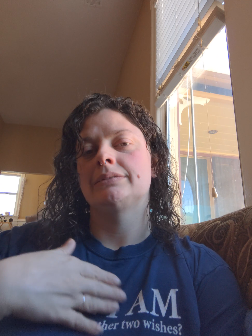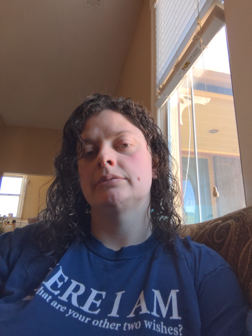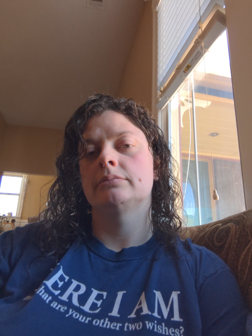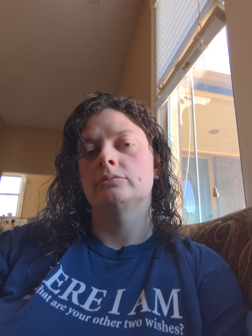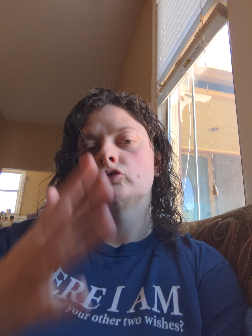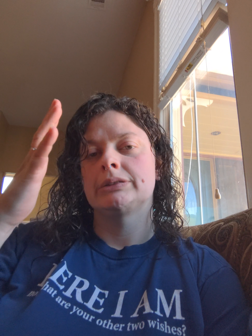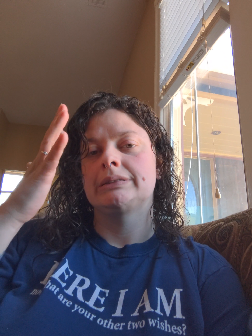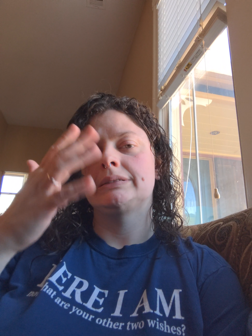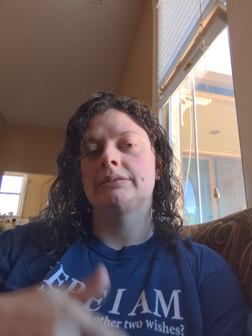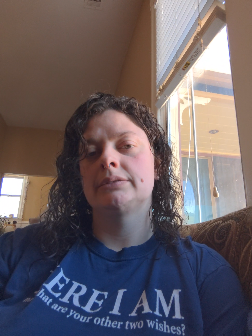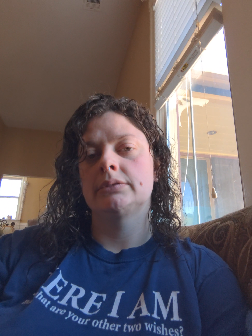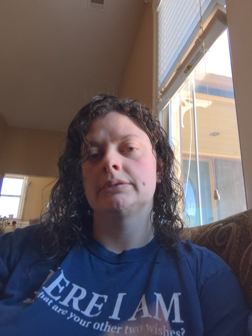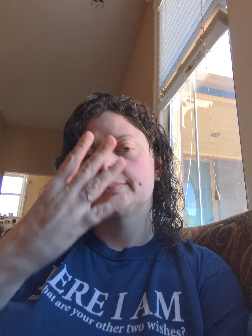tree